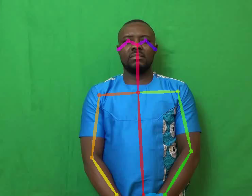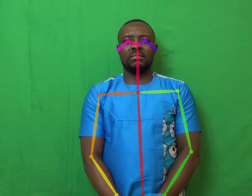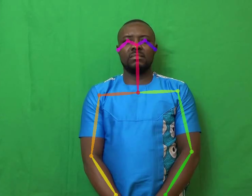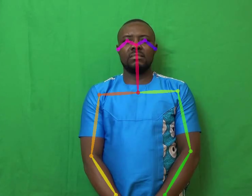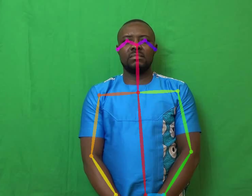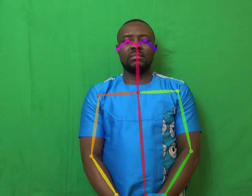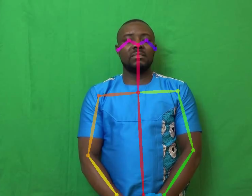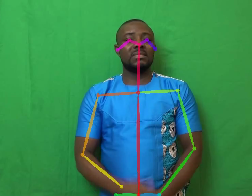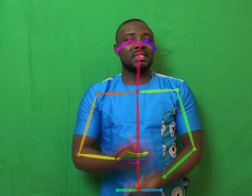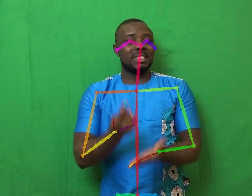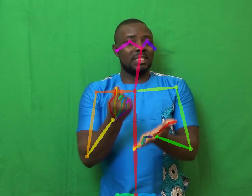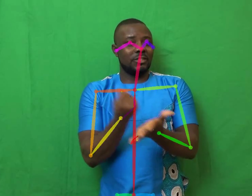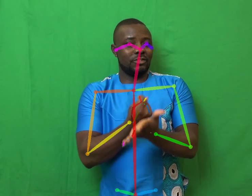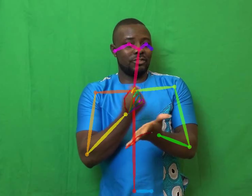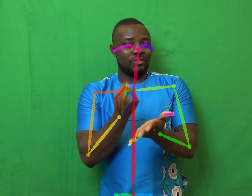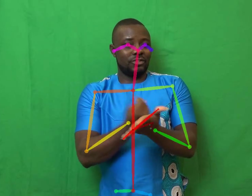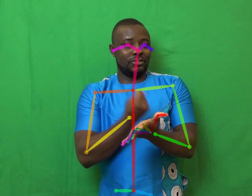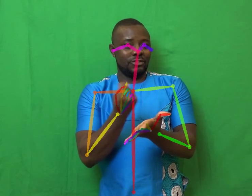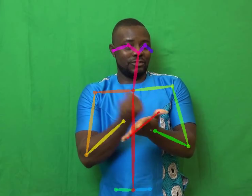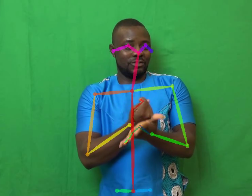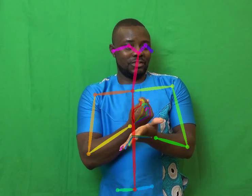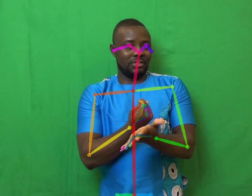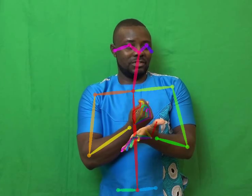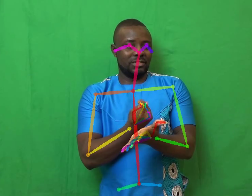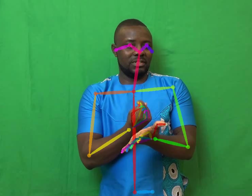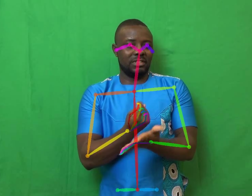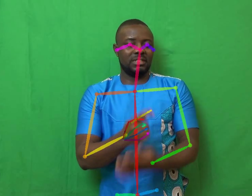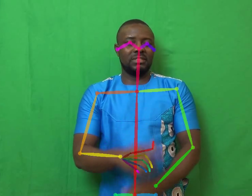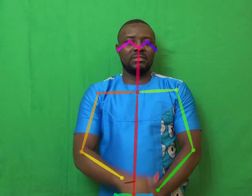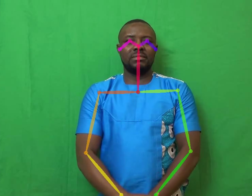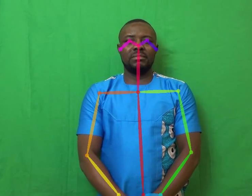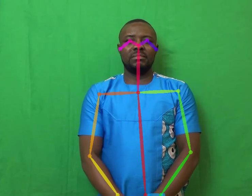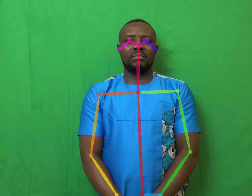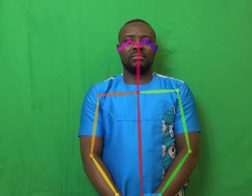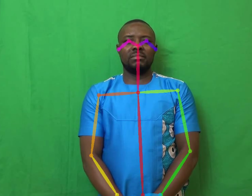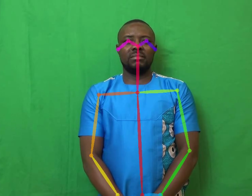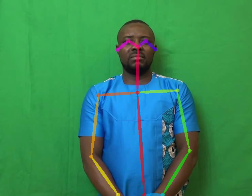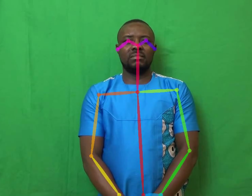treasure